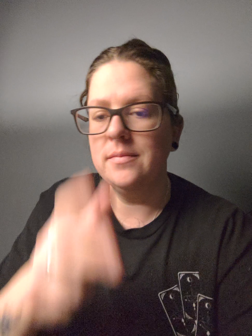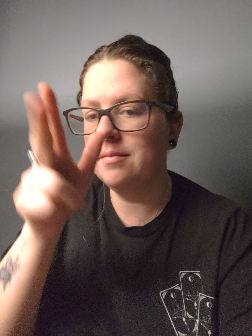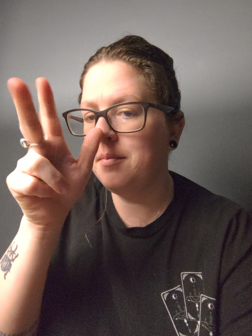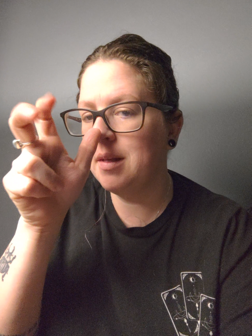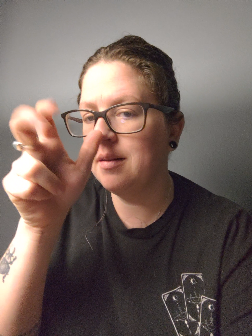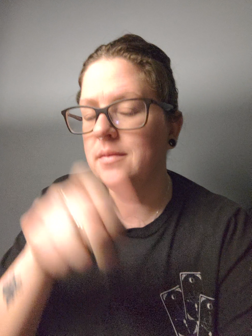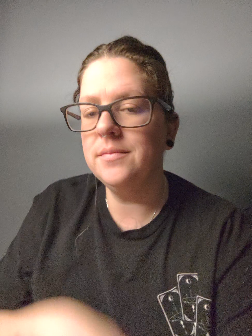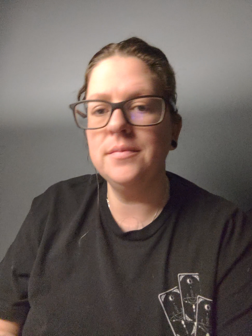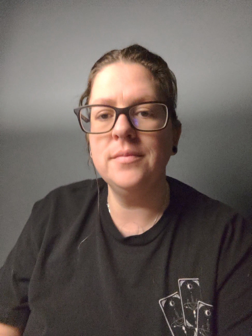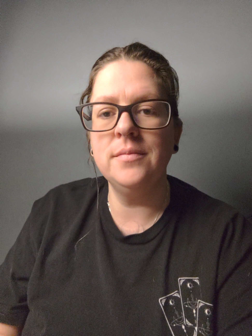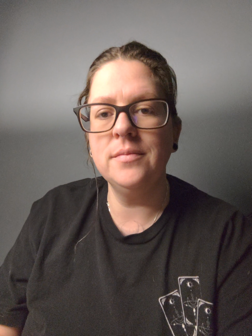bug